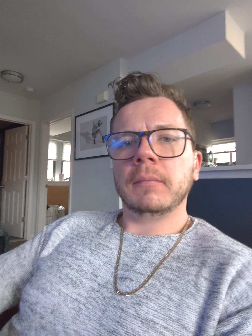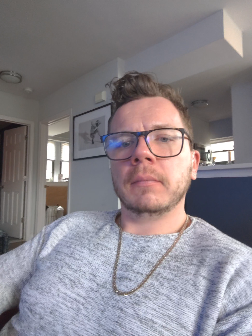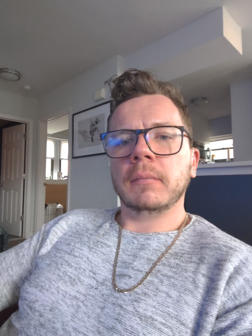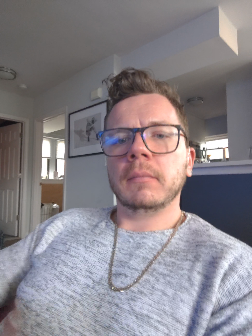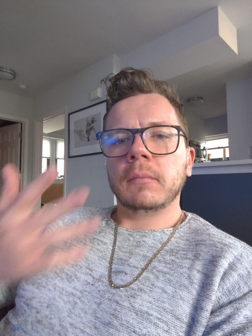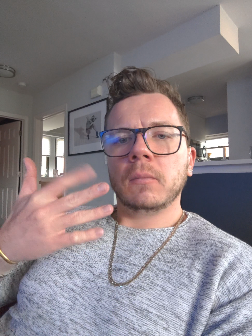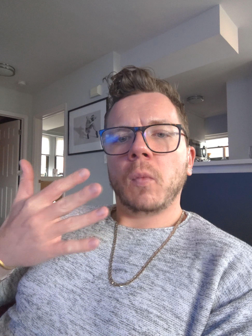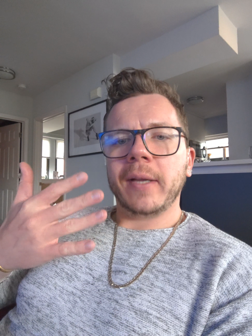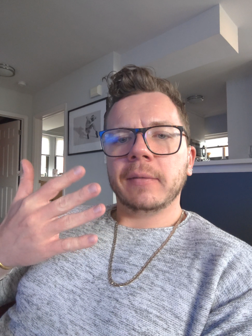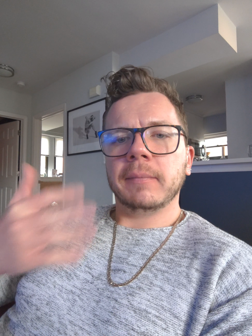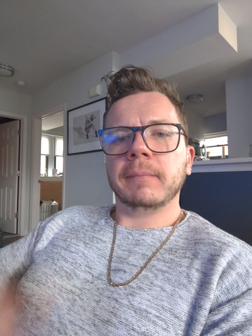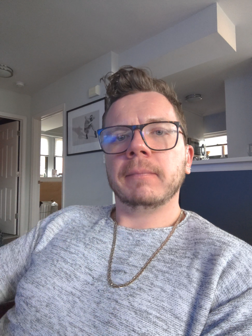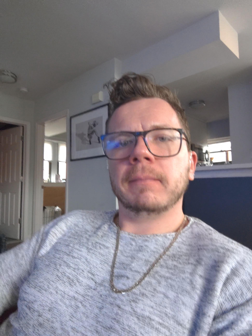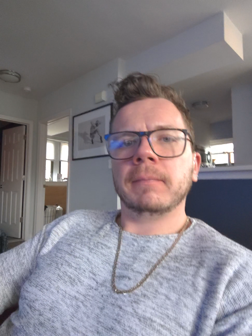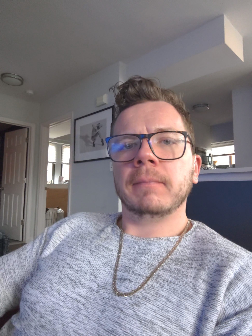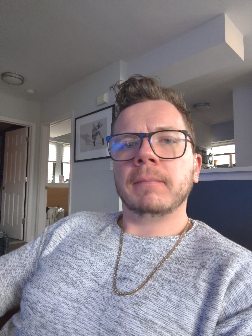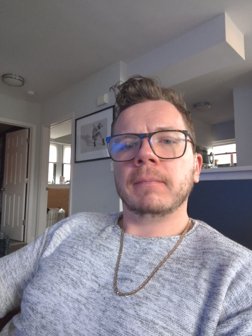wait